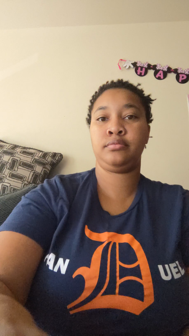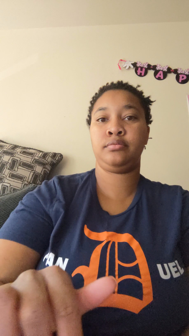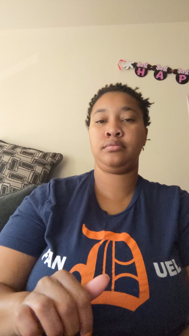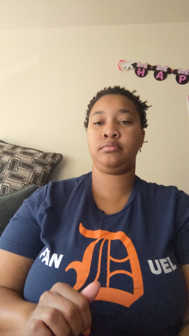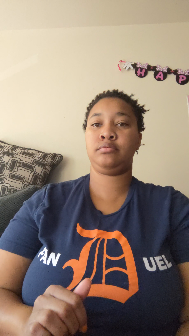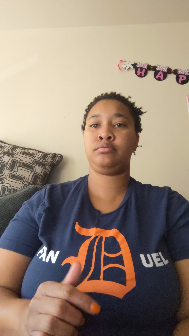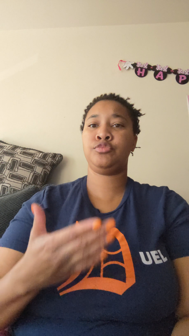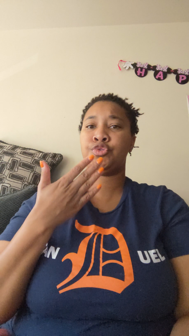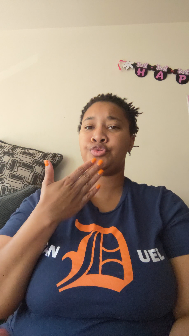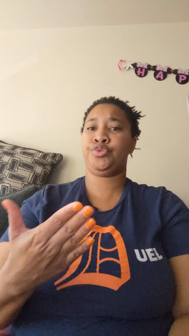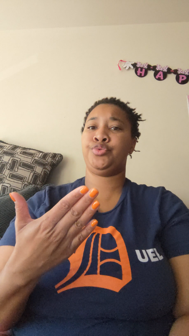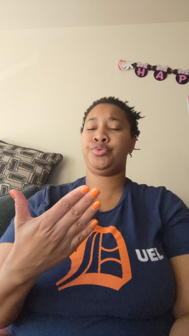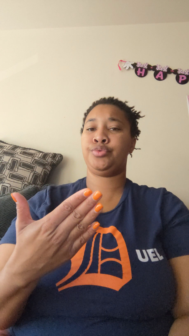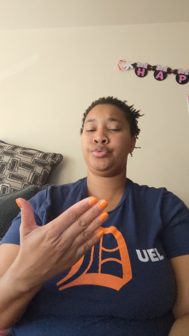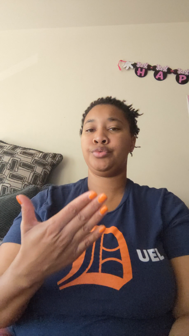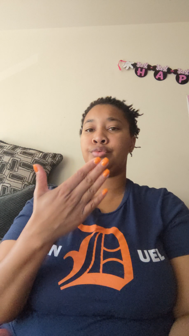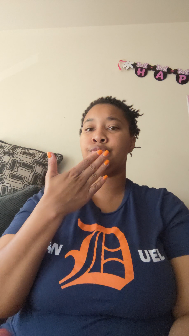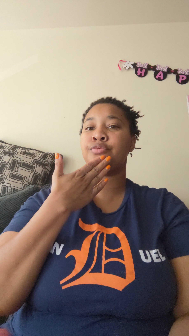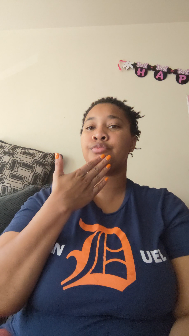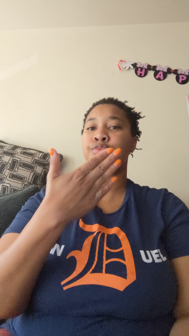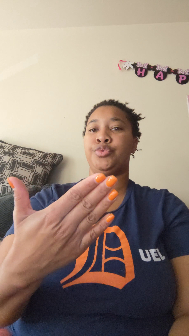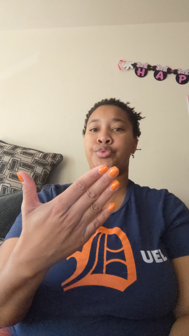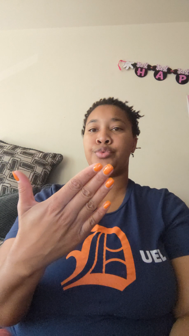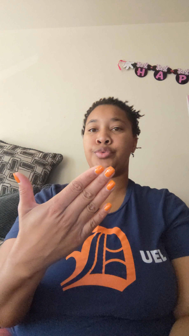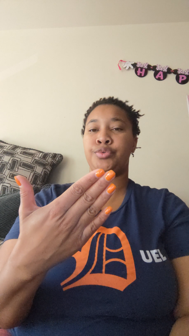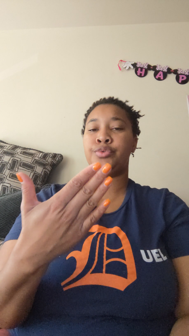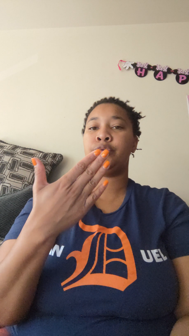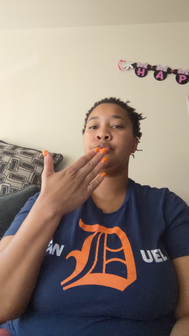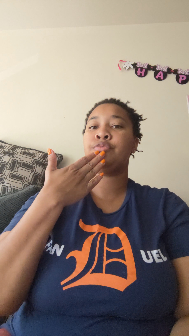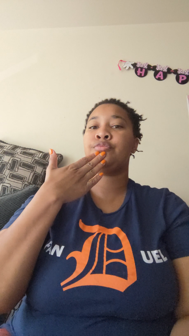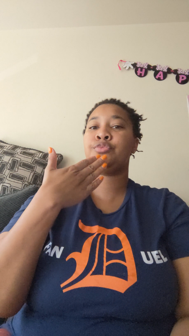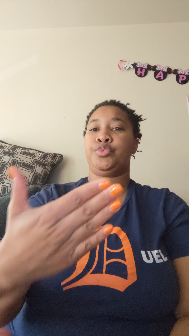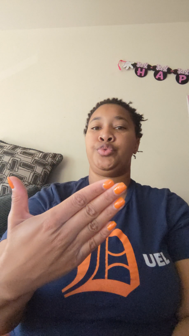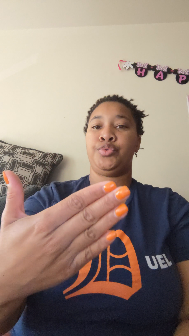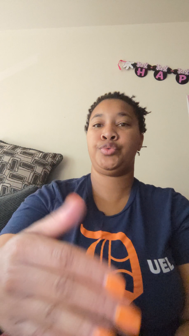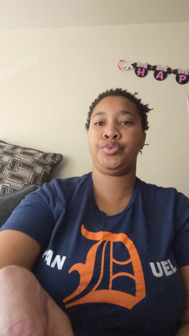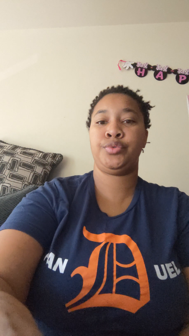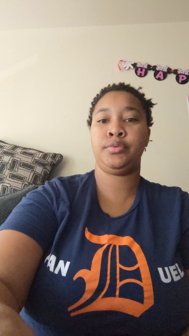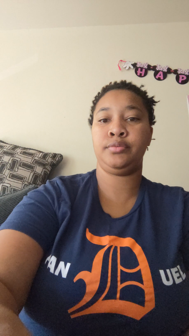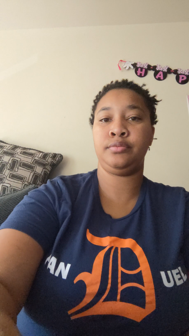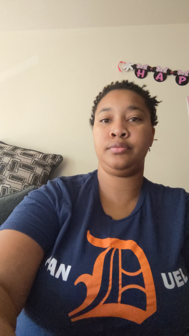good